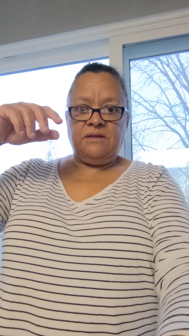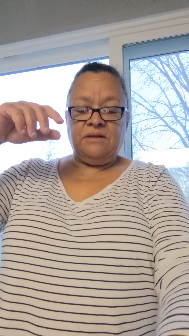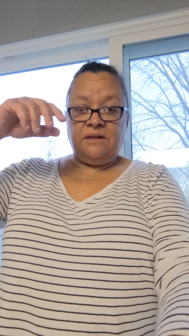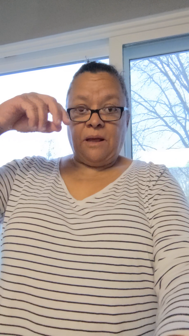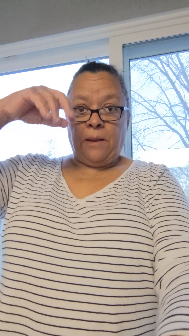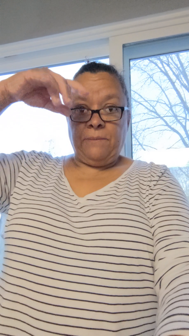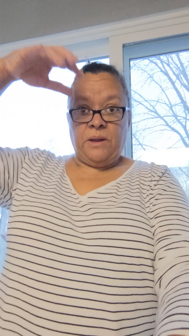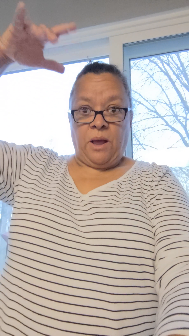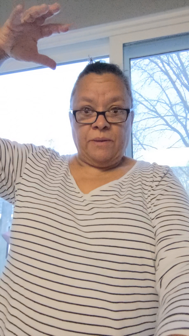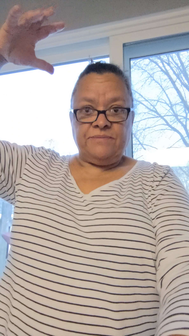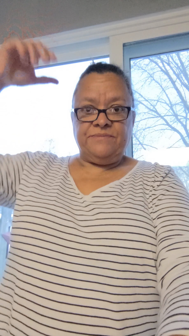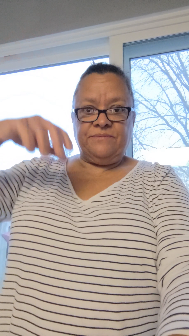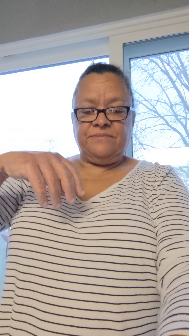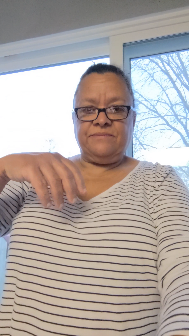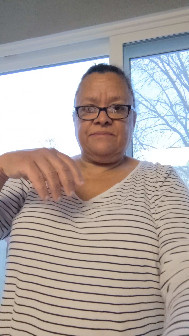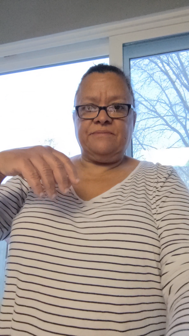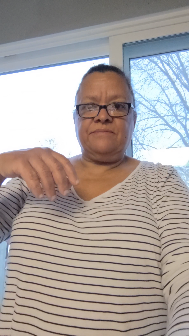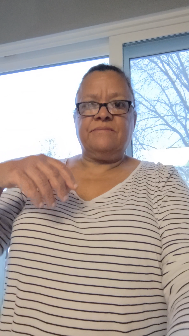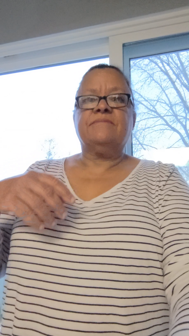bubbles